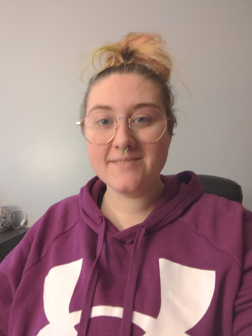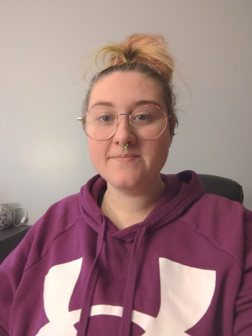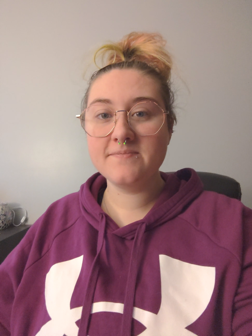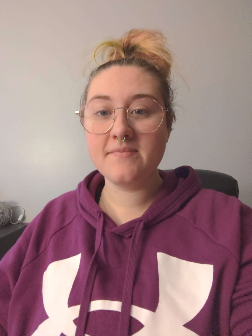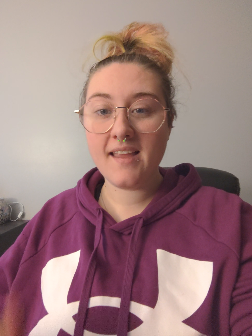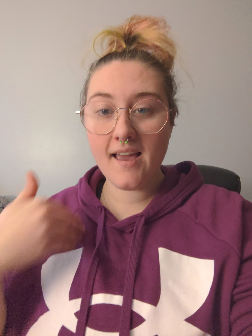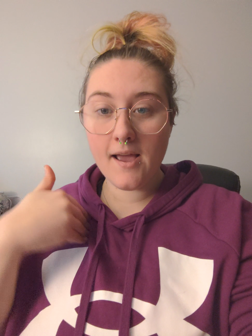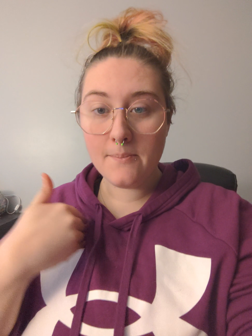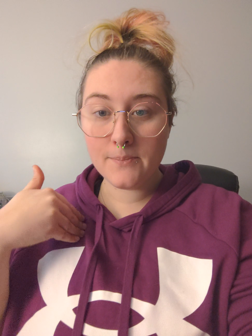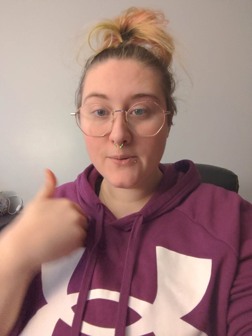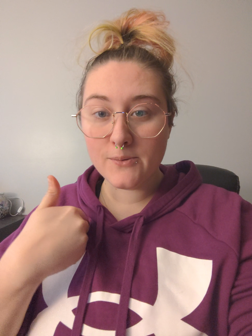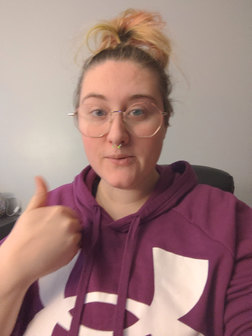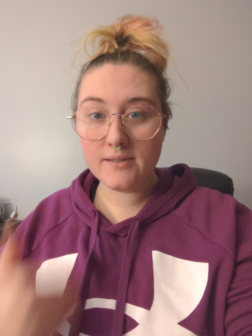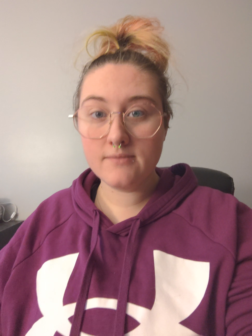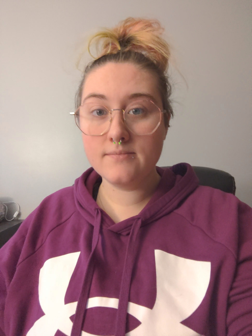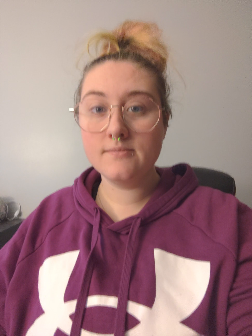animal